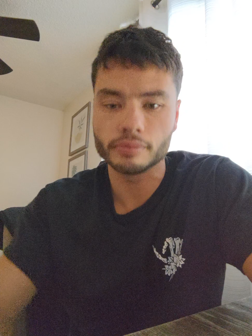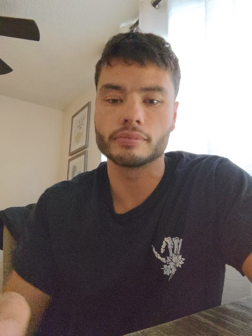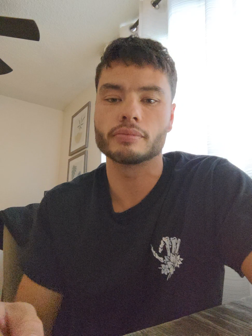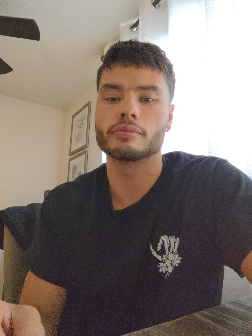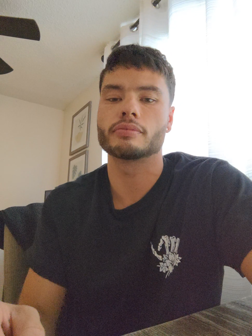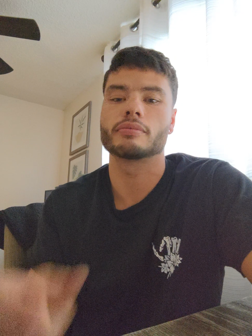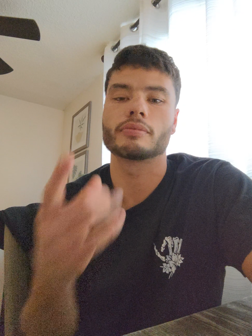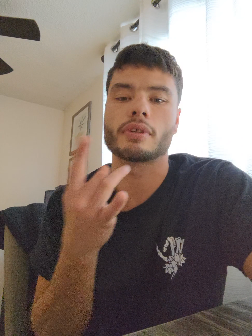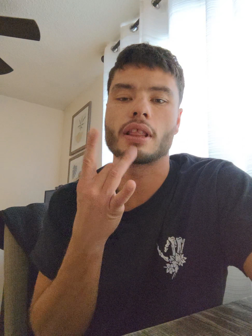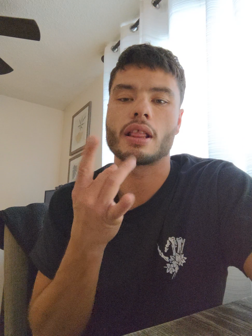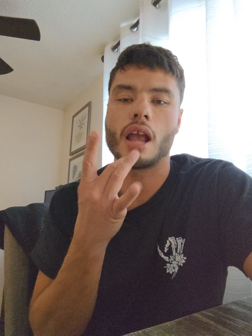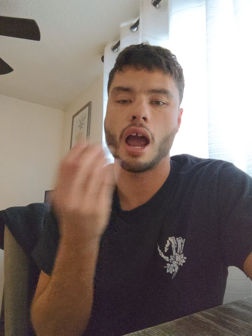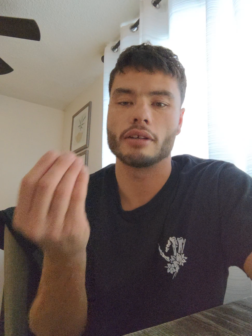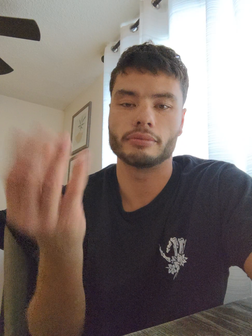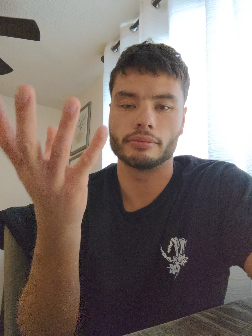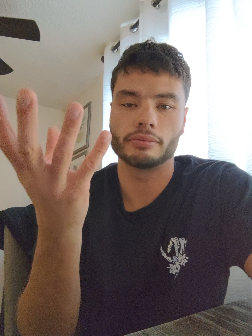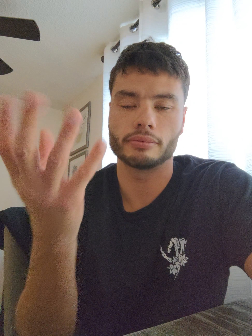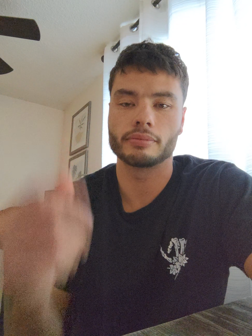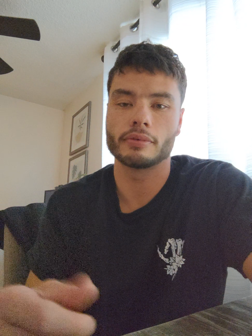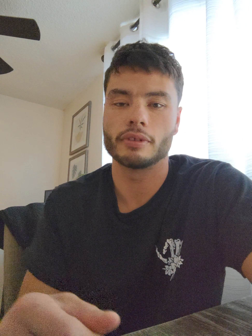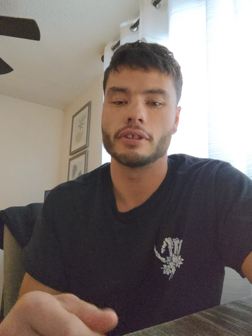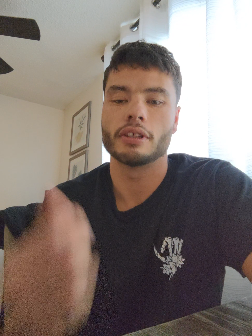lamp